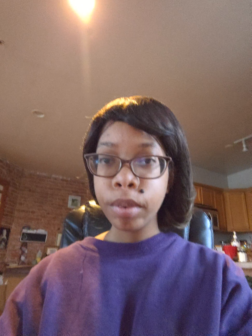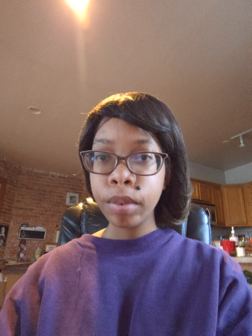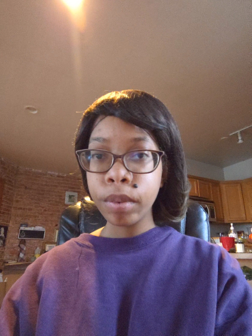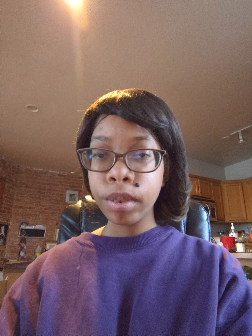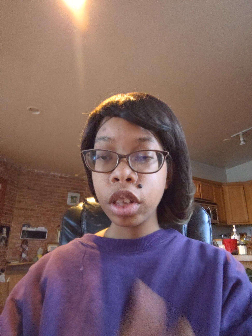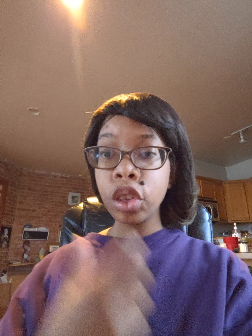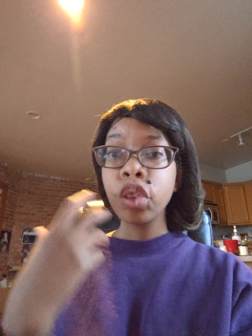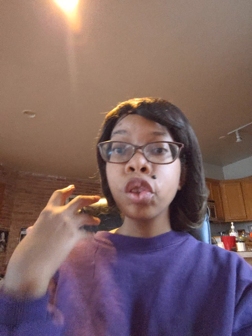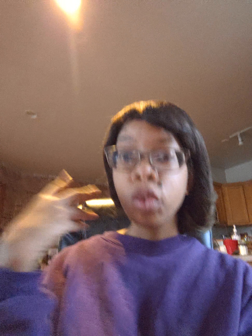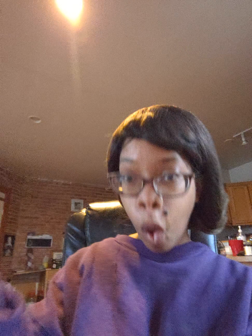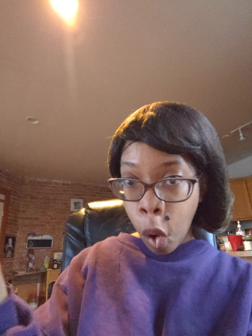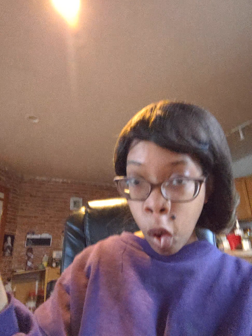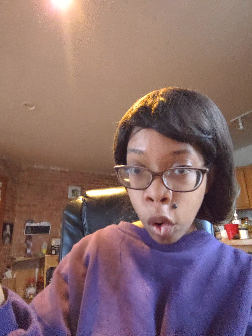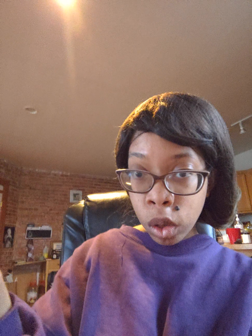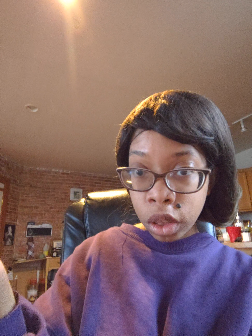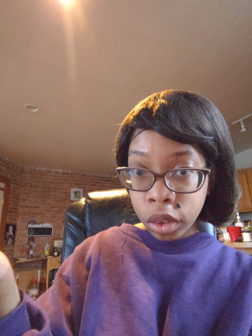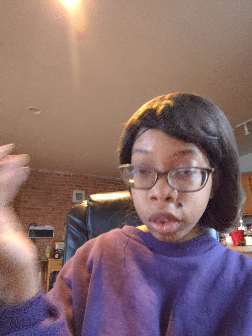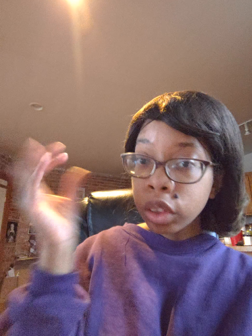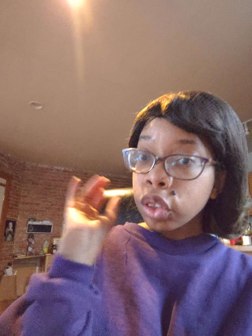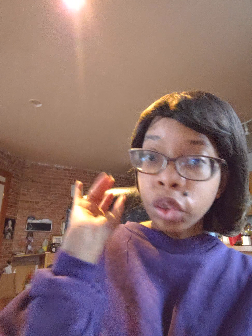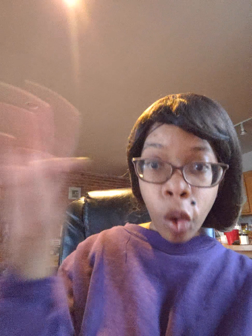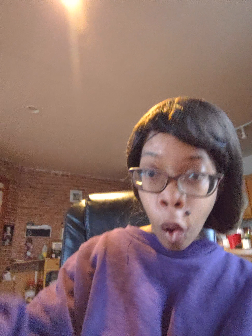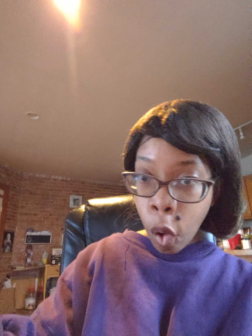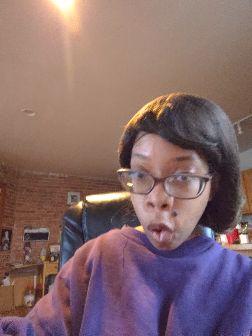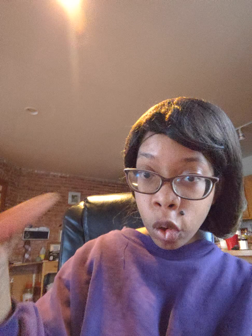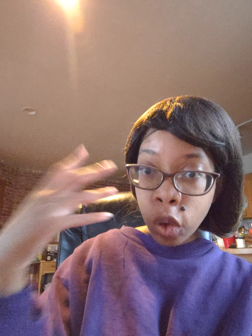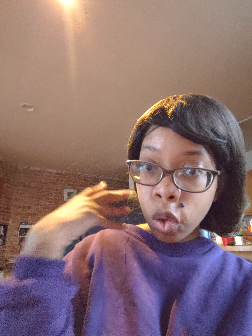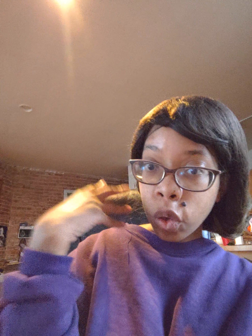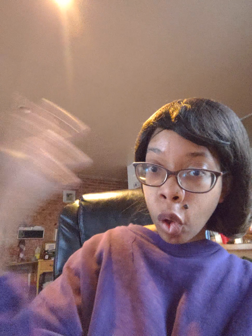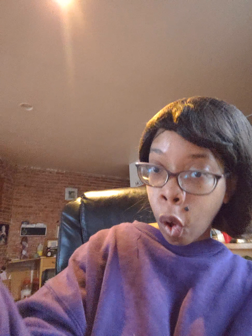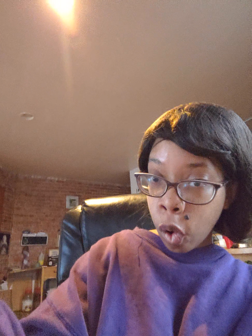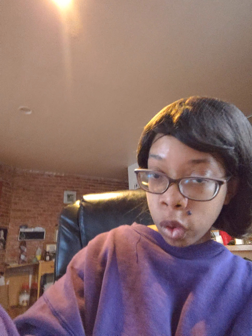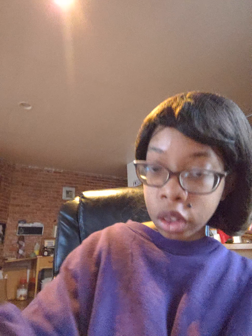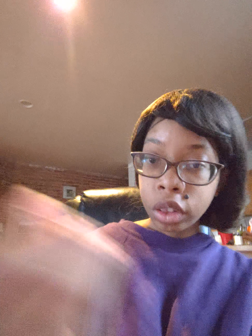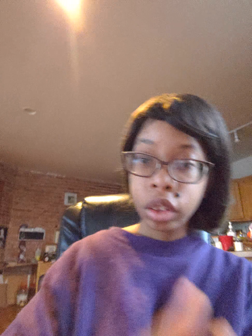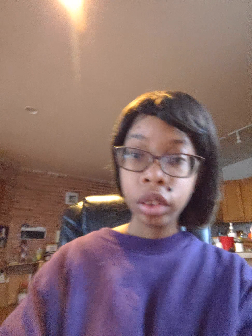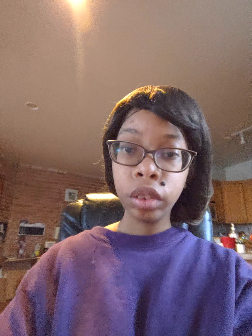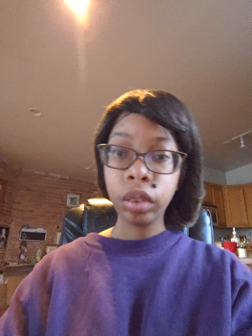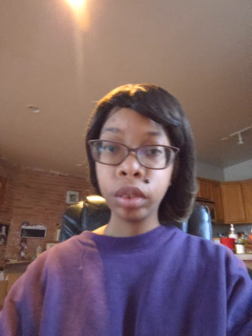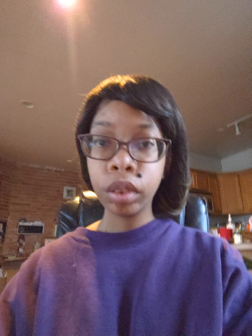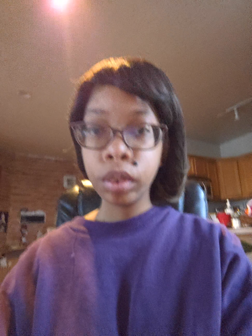go